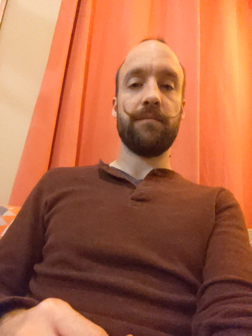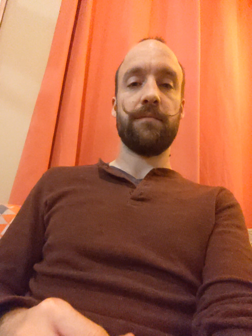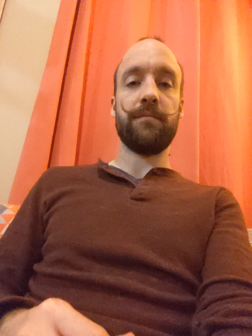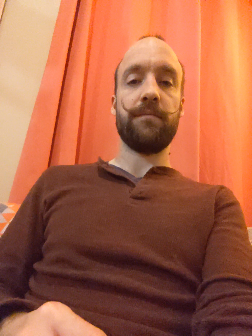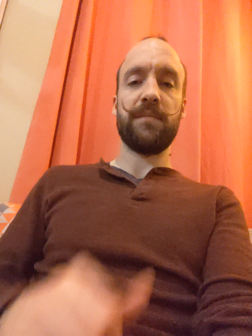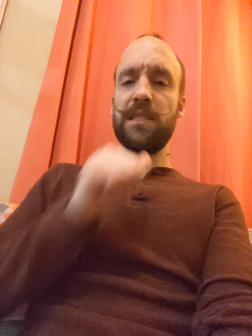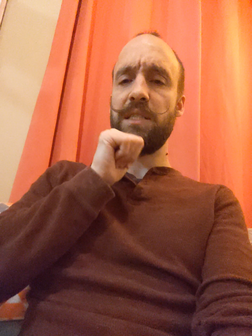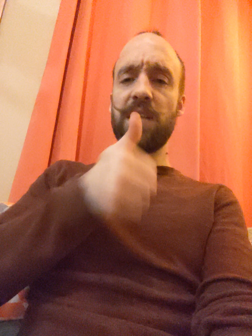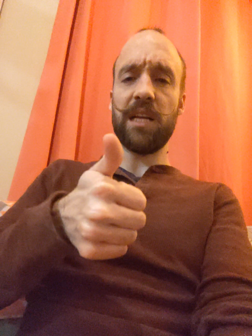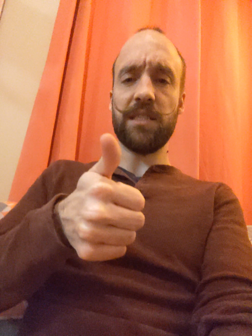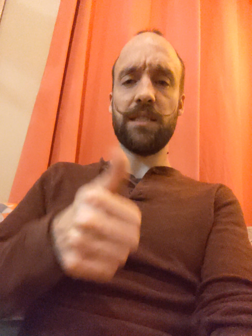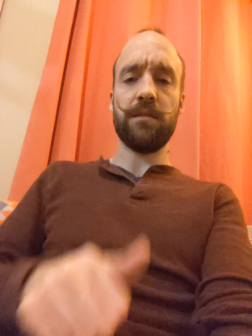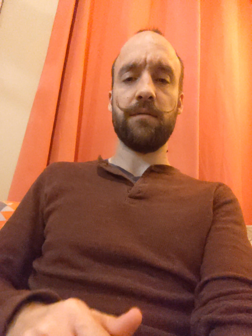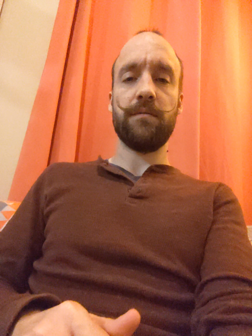not